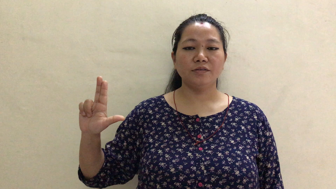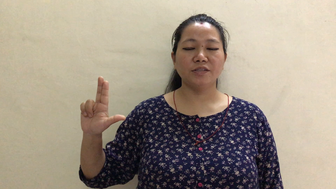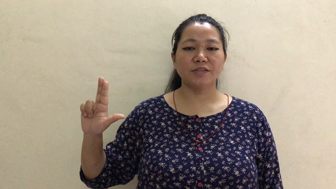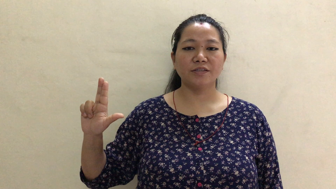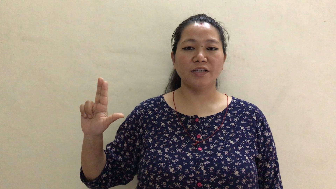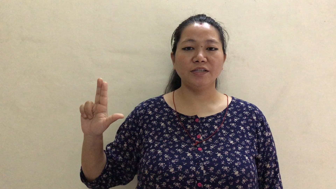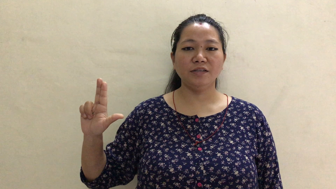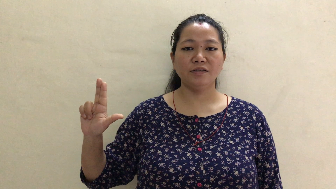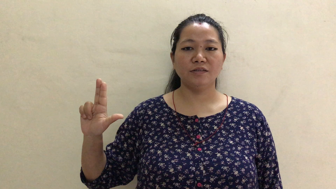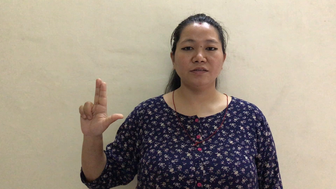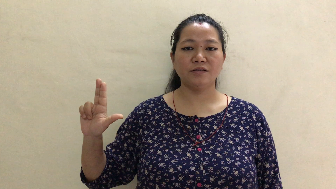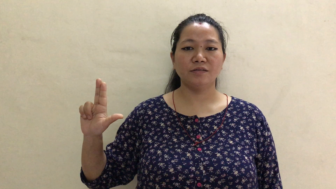इ